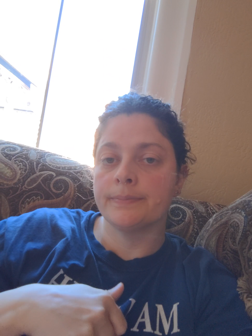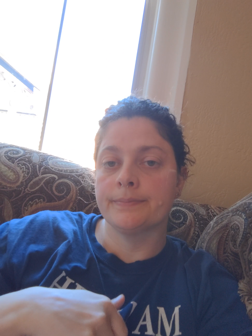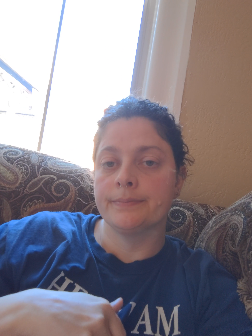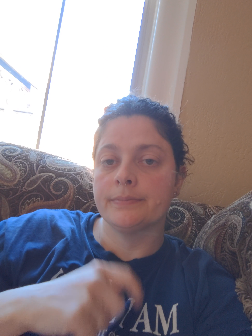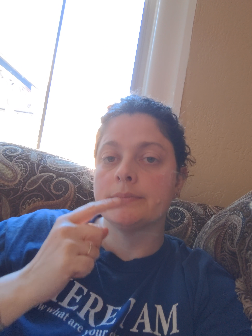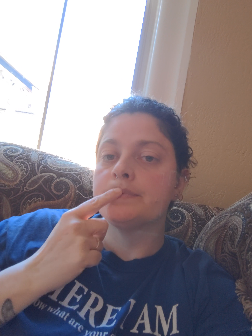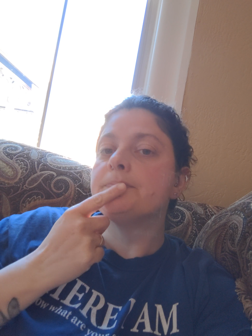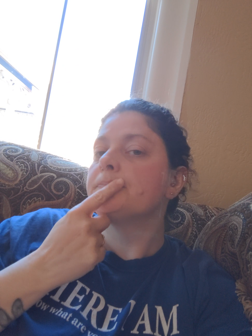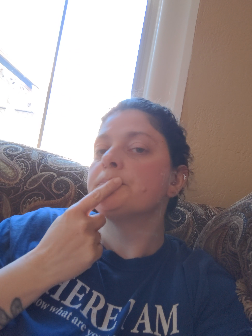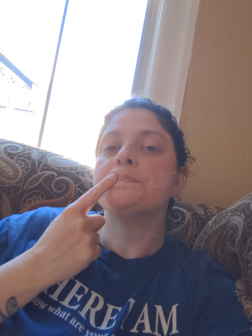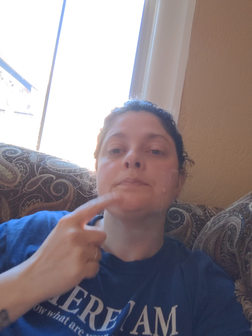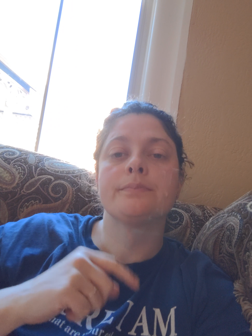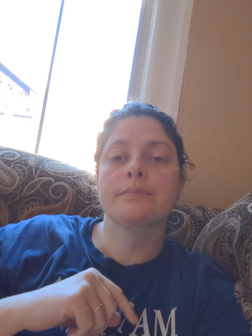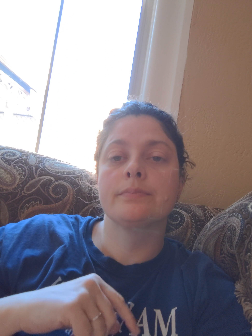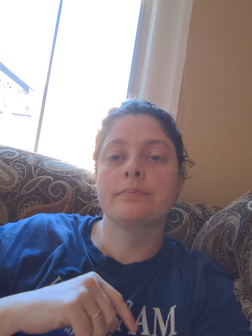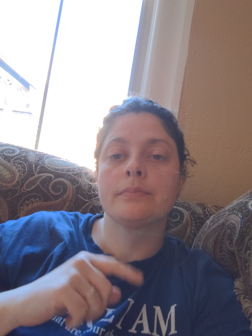lips